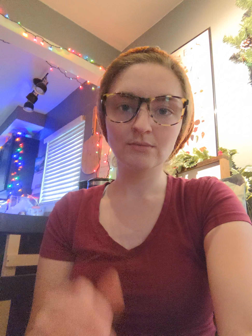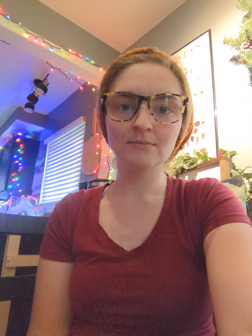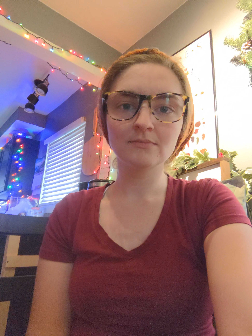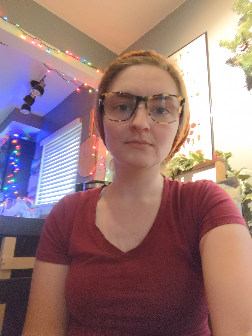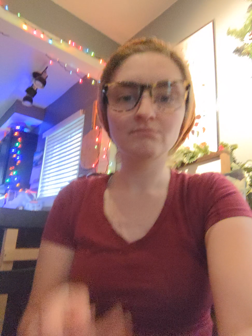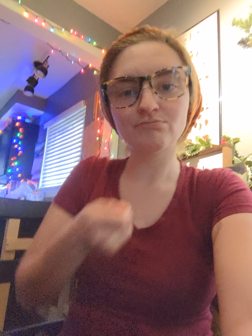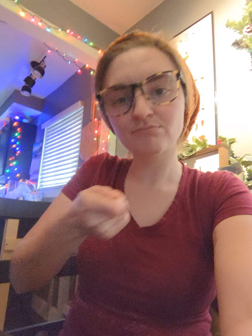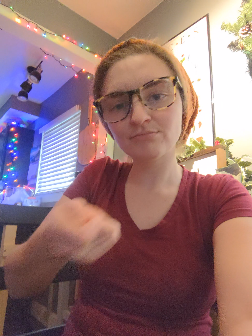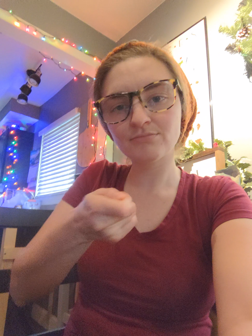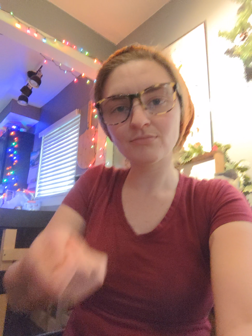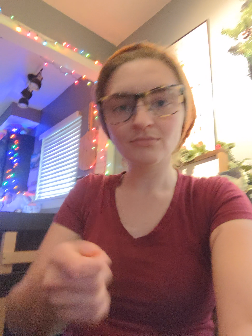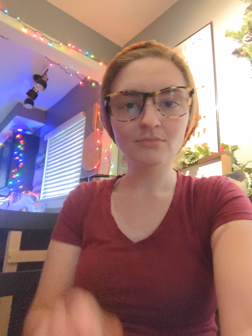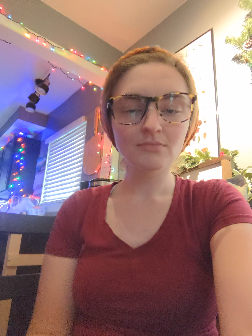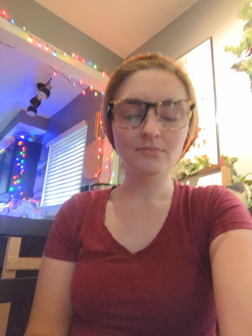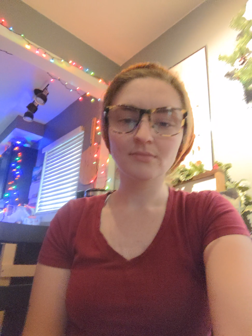vacuum